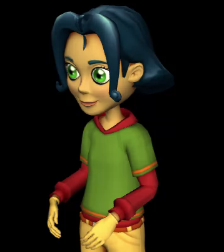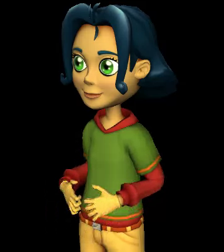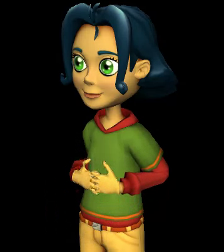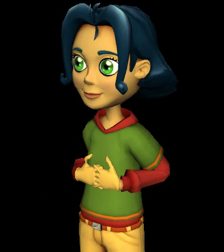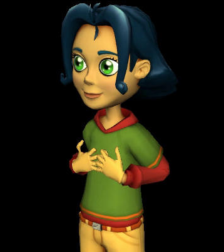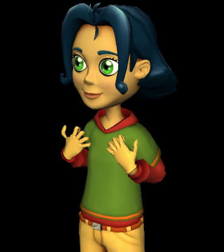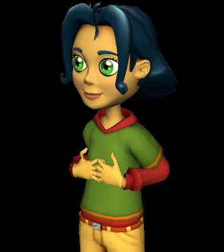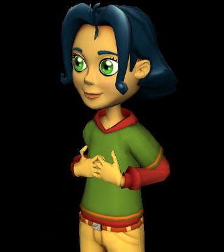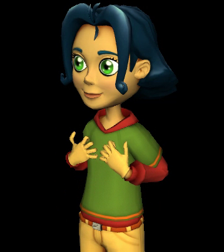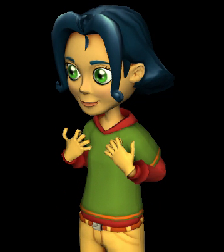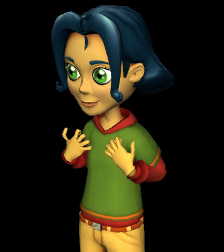غاضب